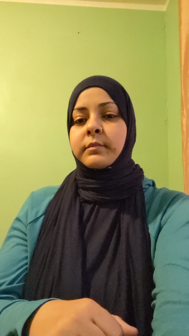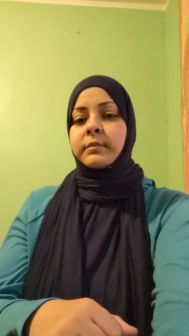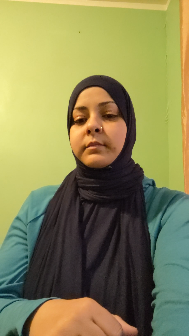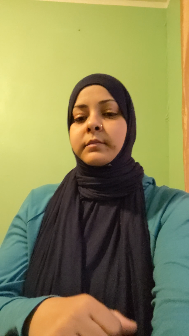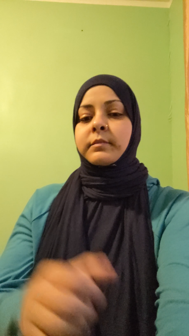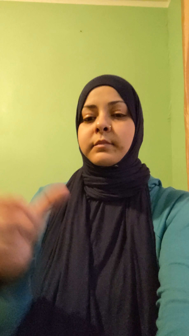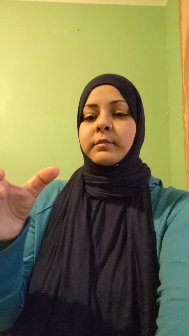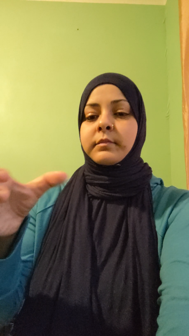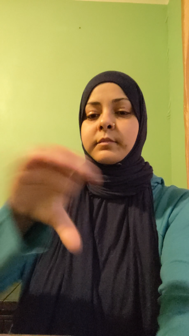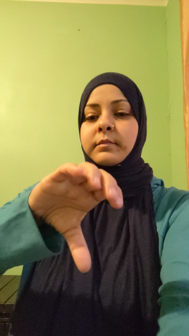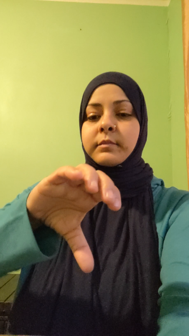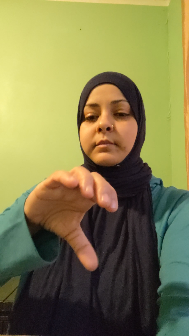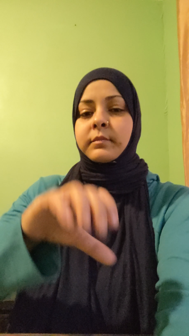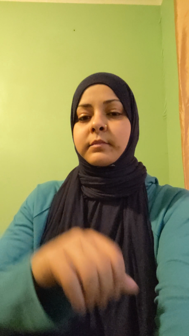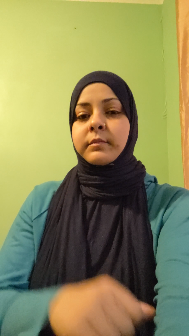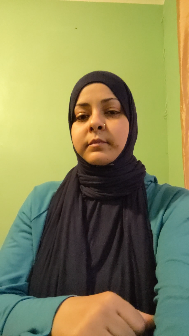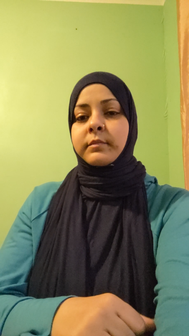dump